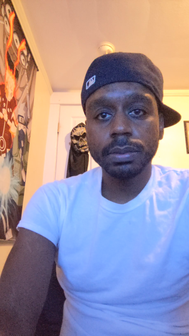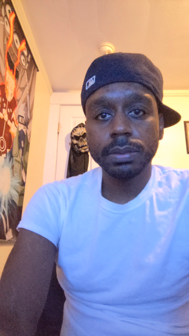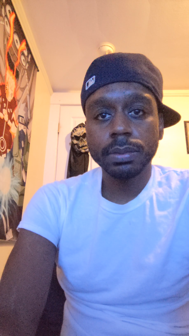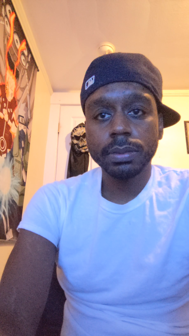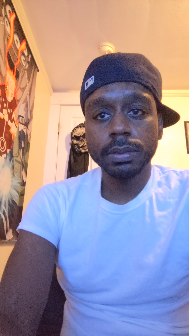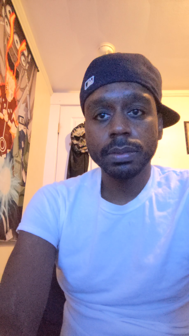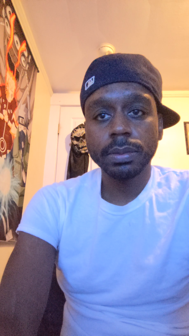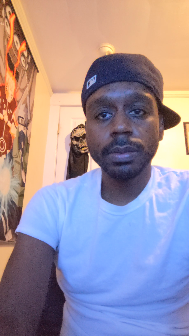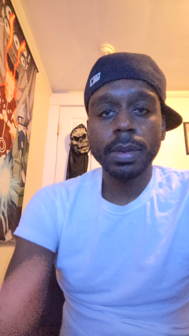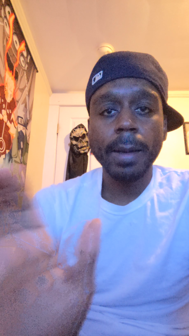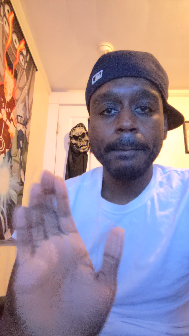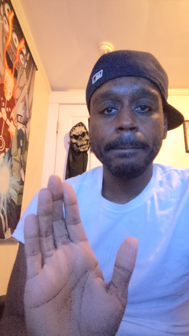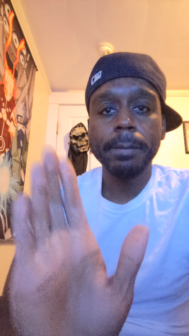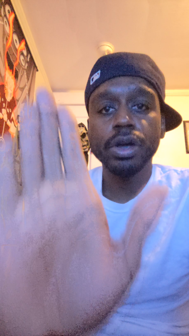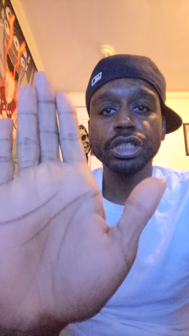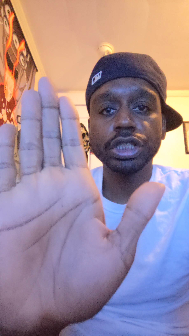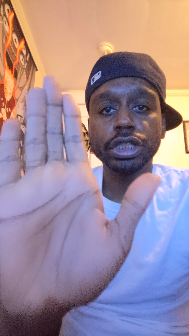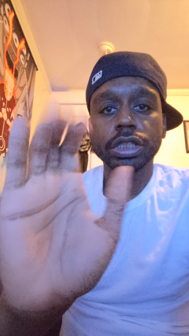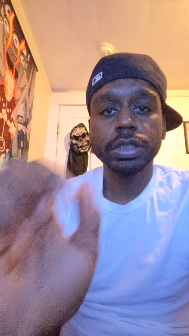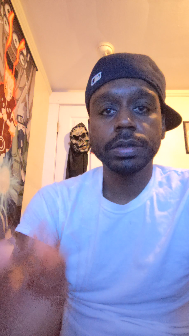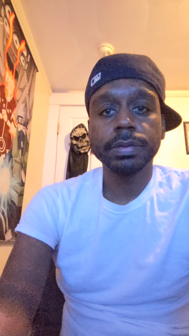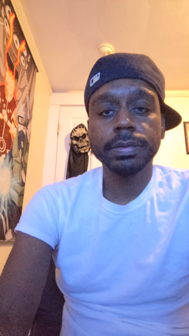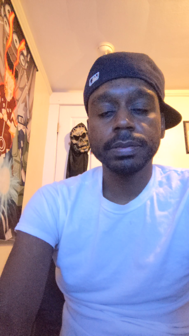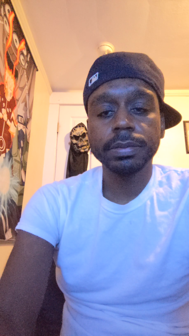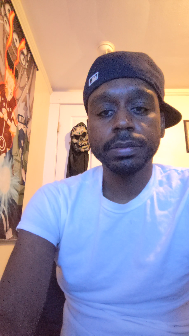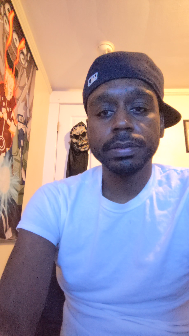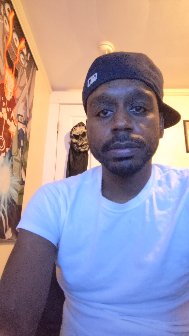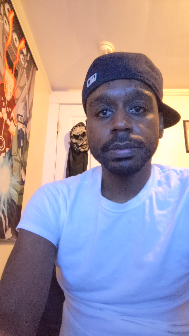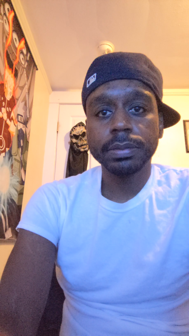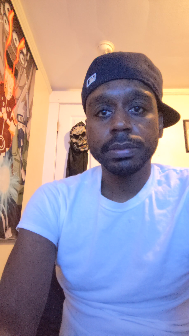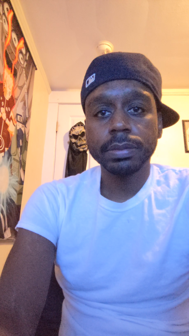push